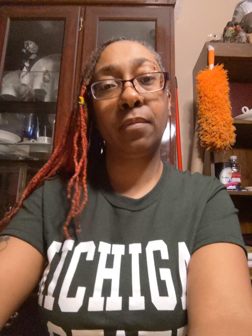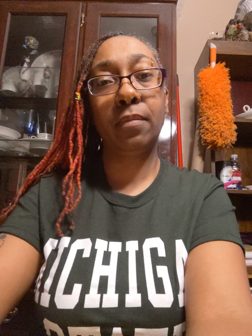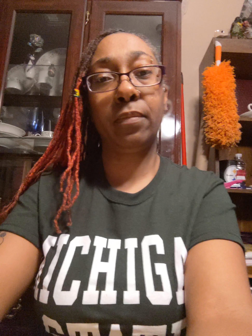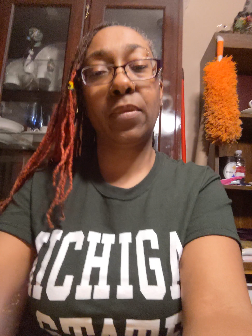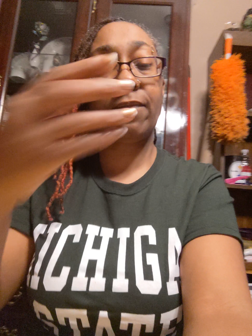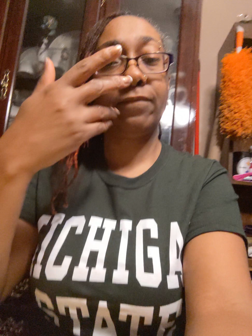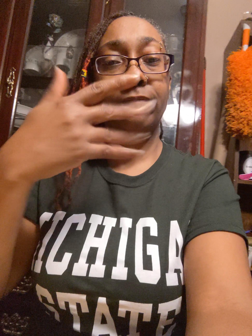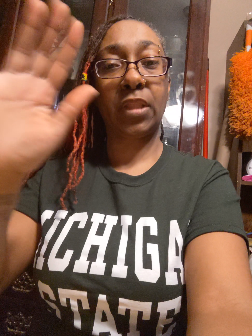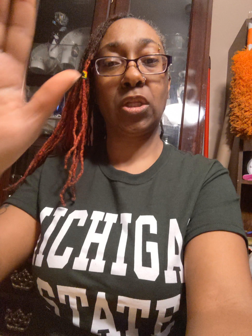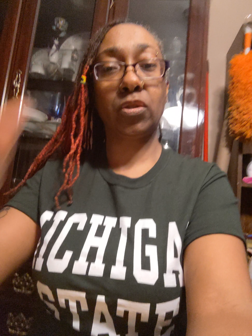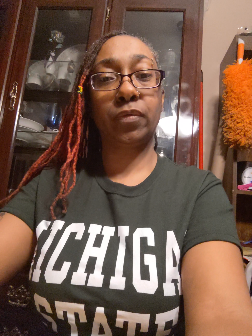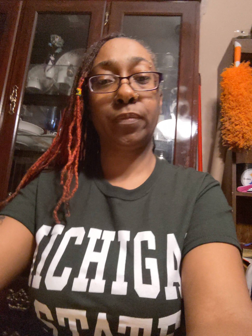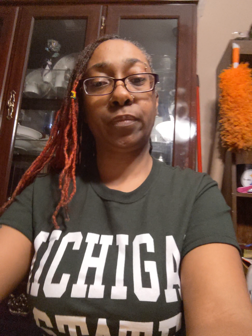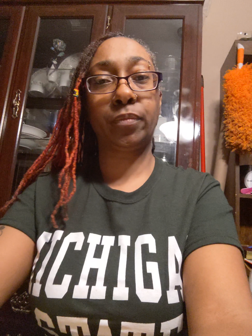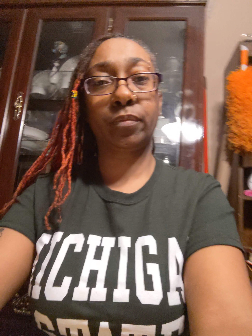finish